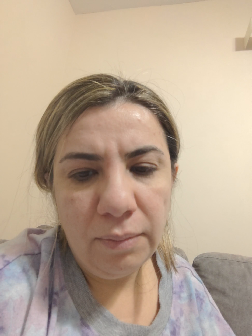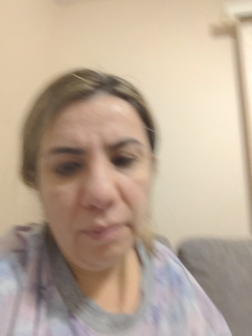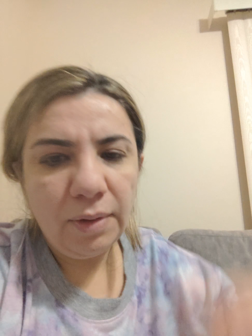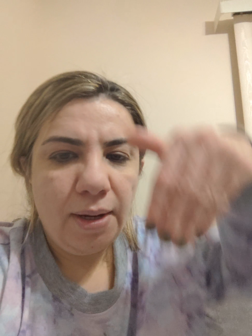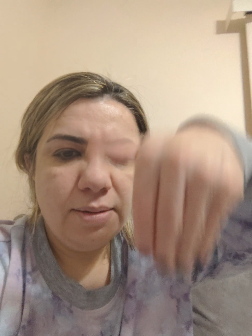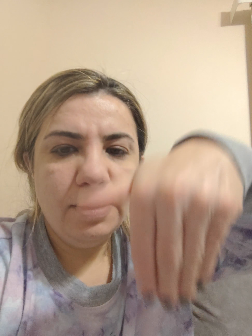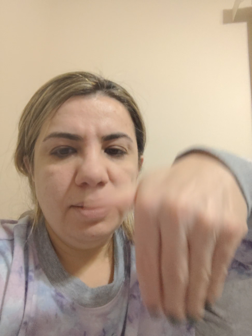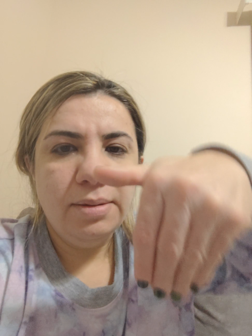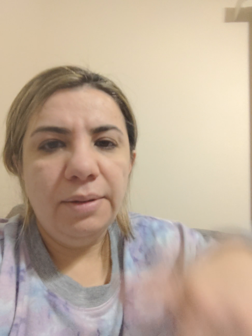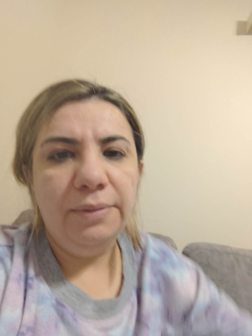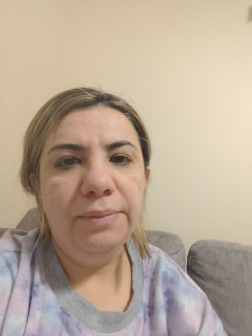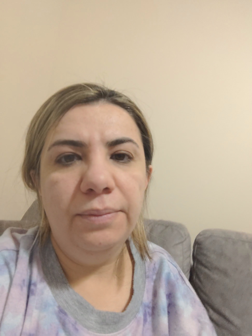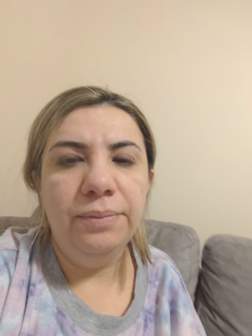night